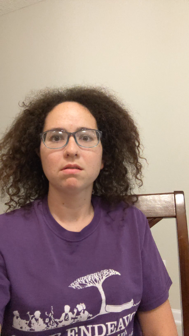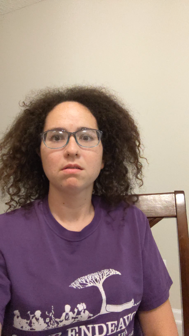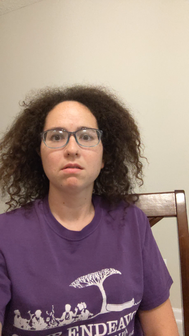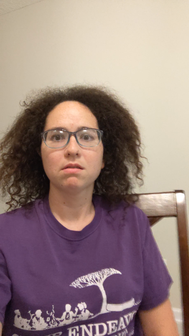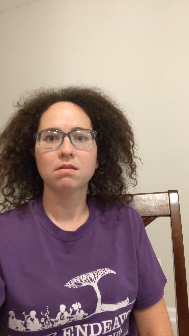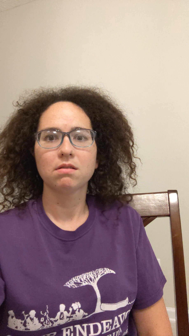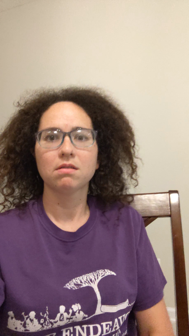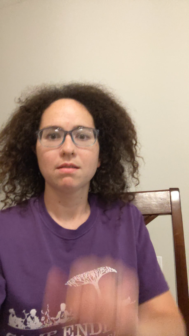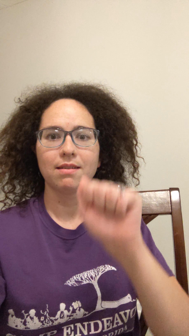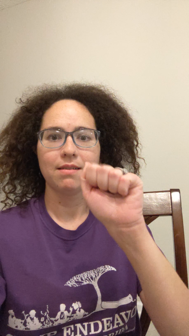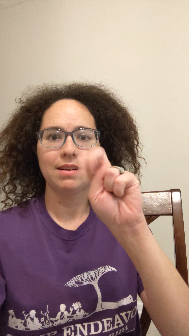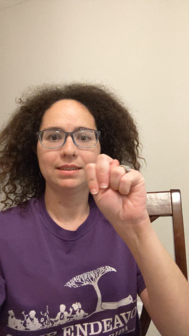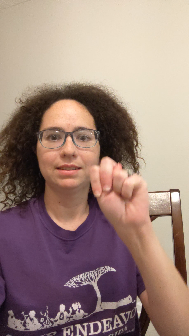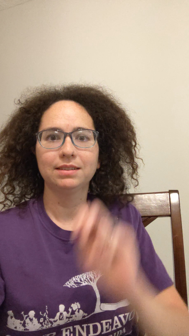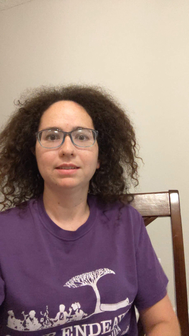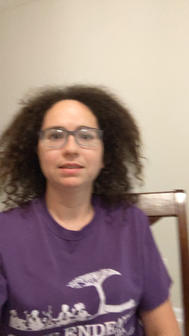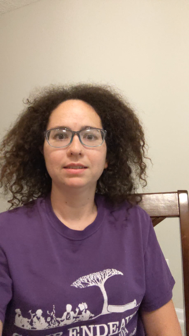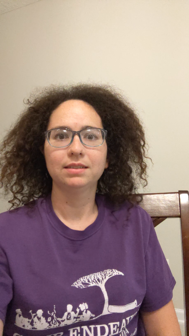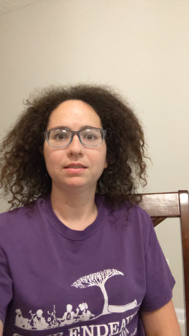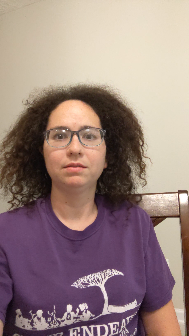an